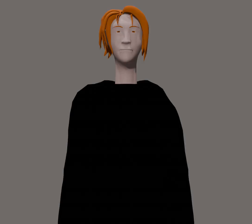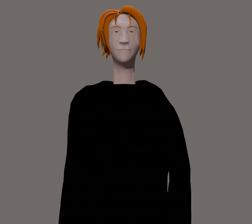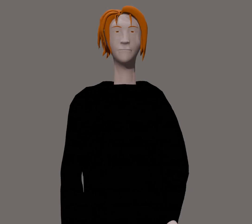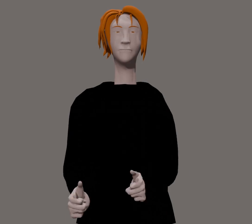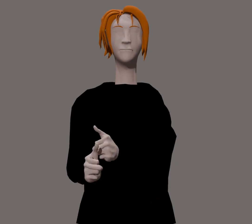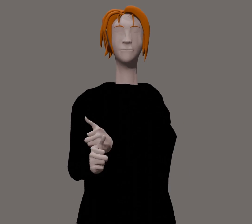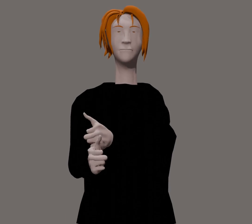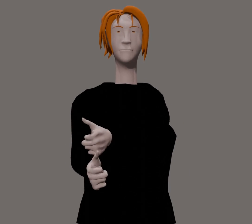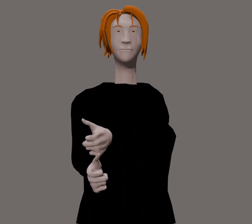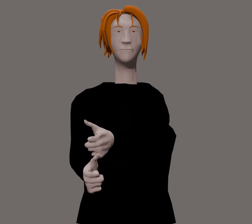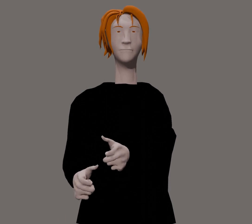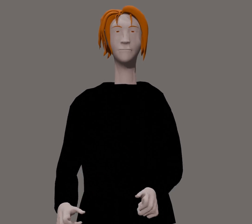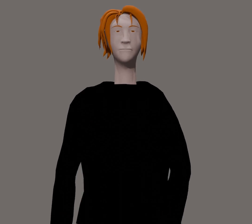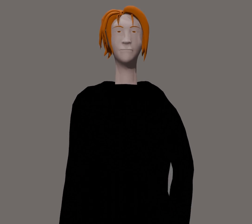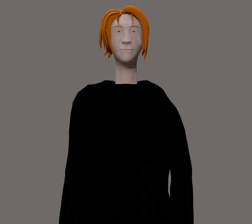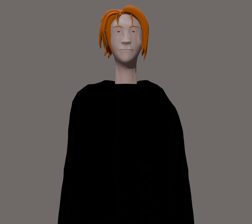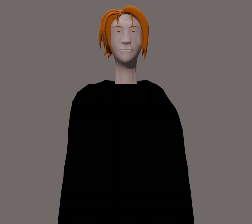Conform